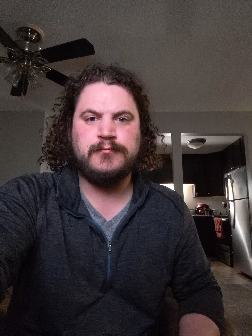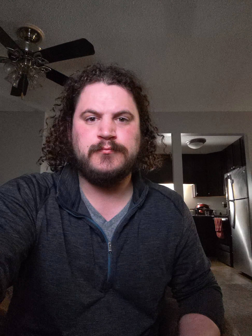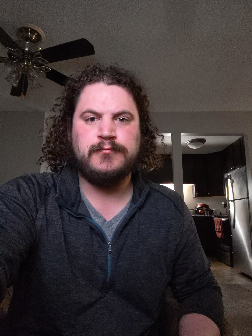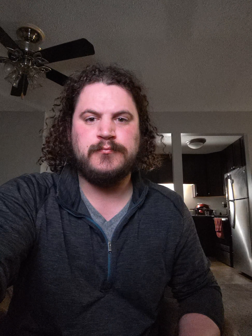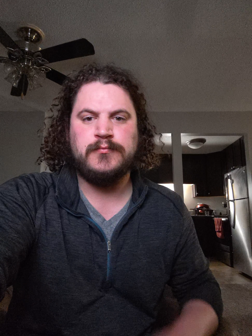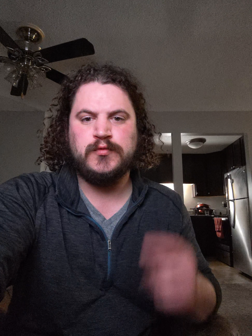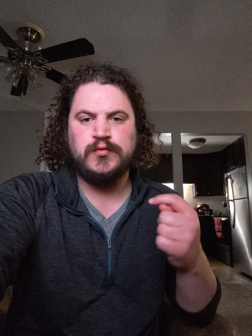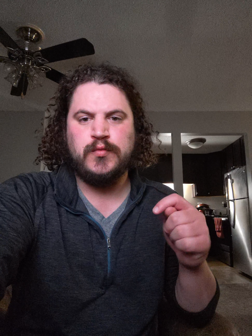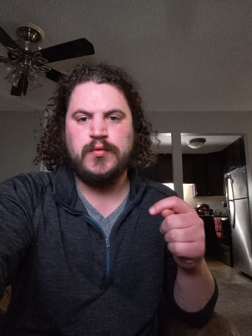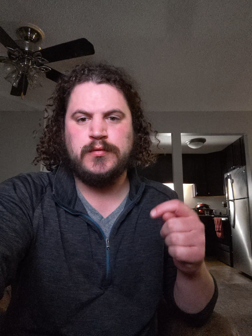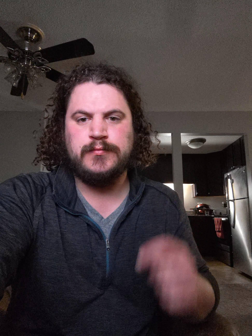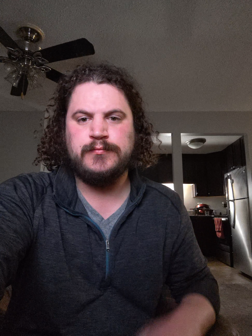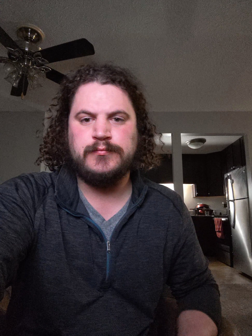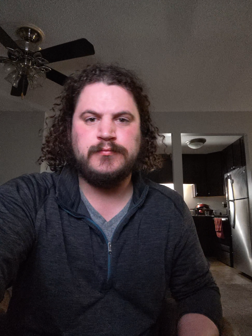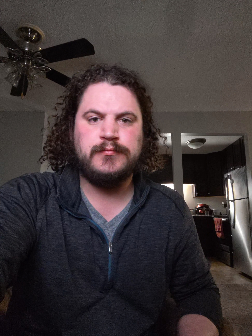toy